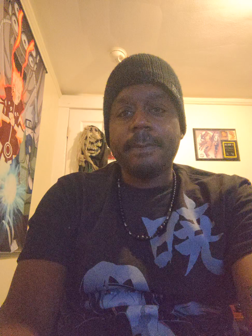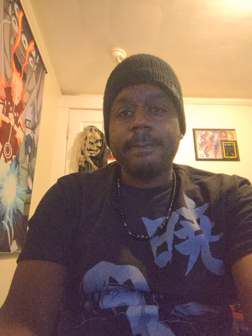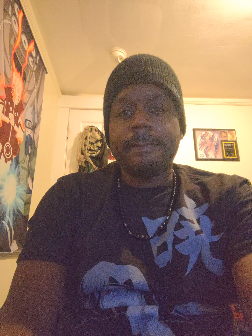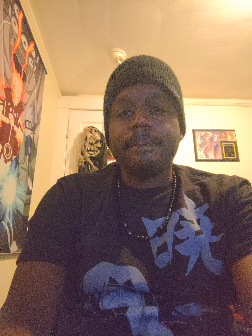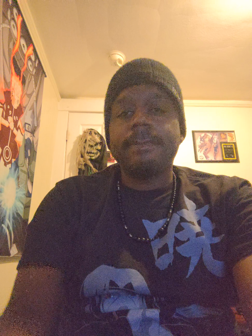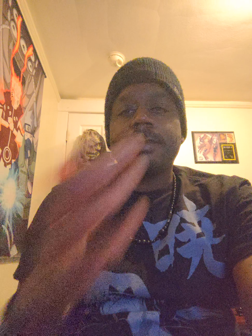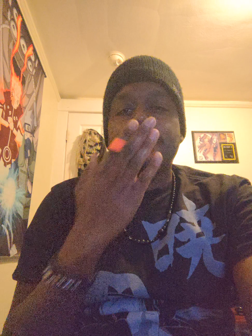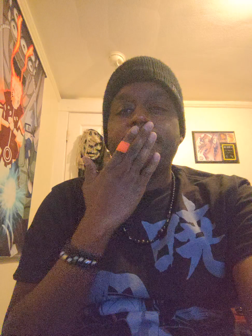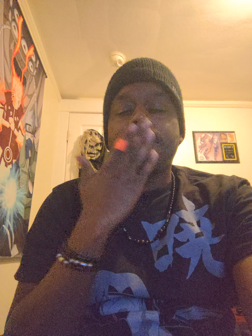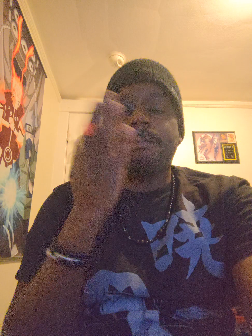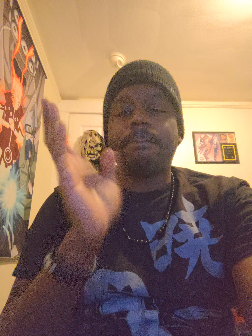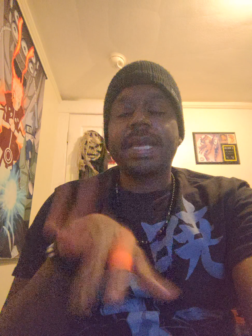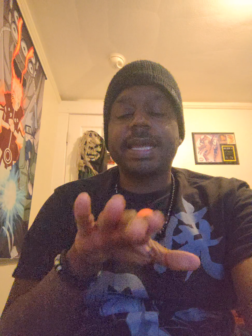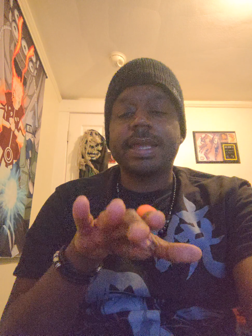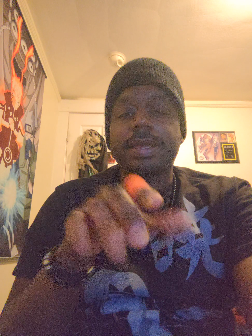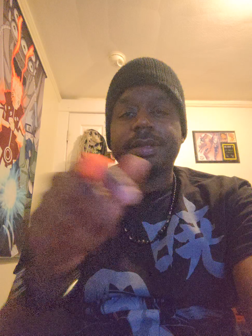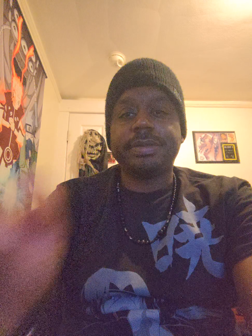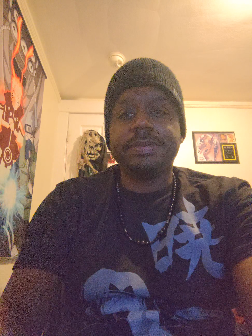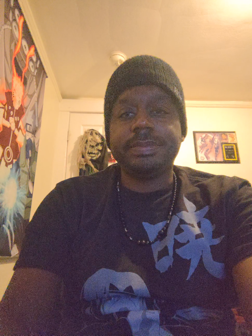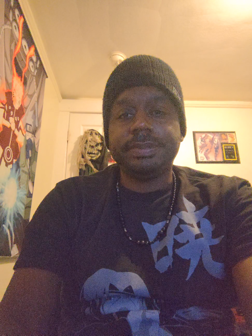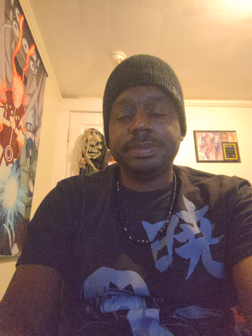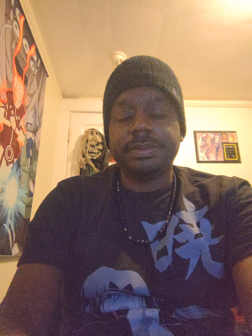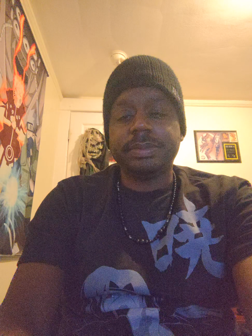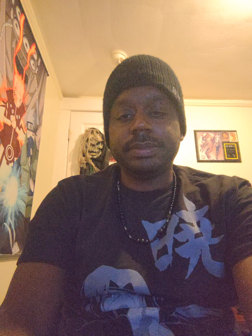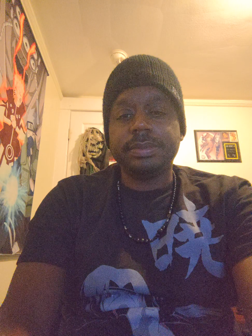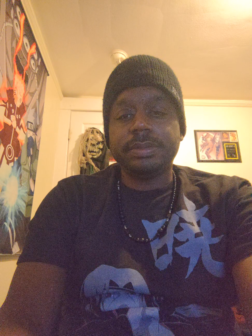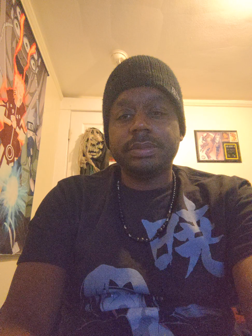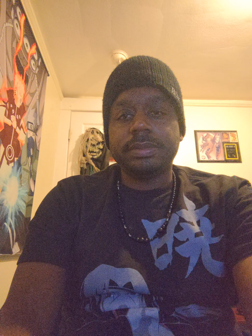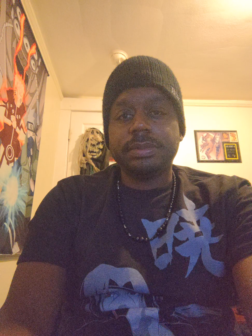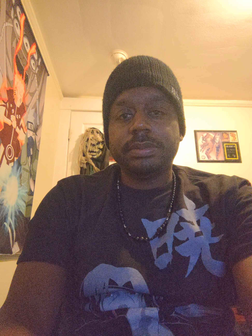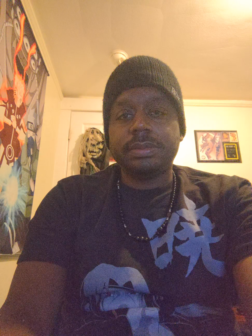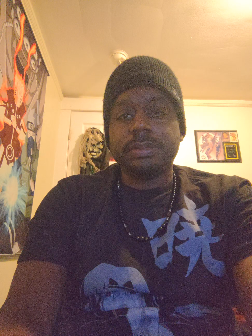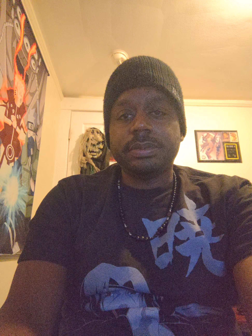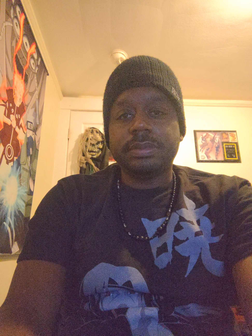bad